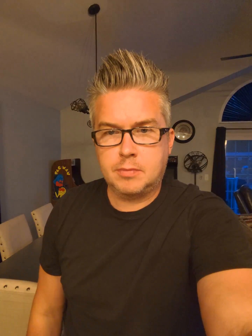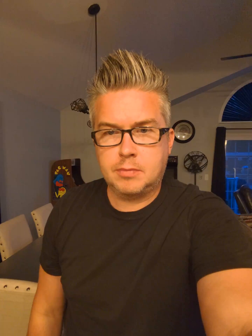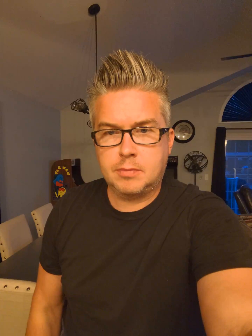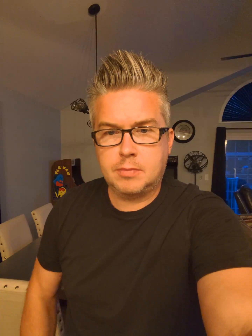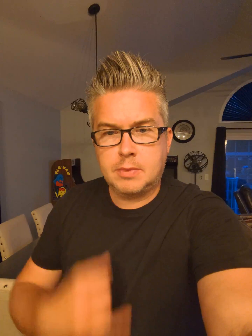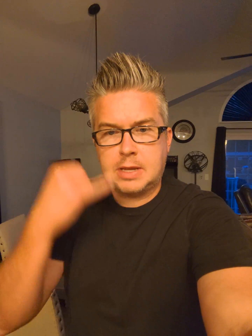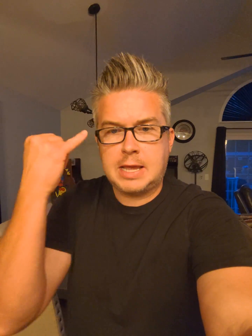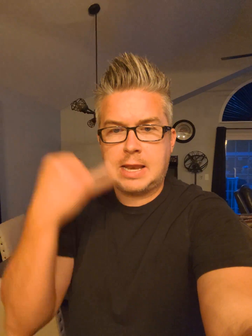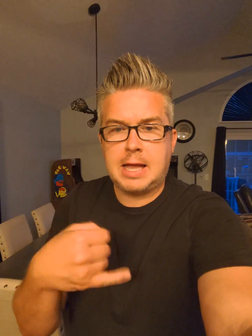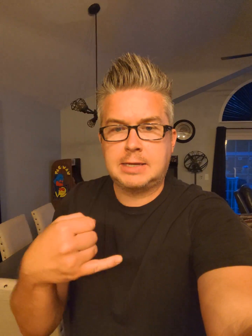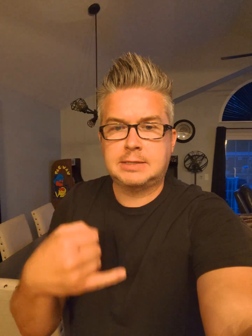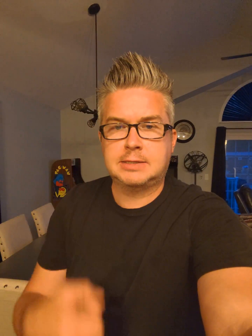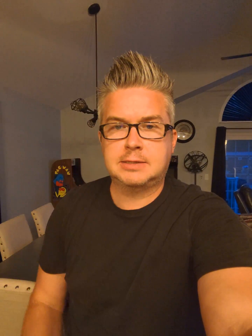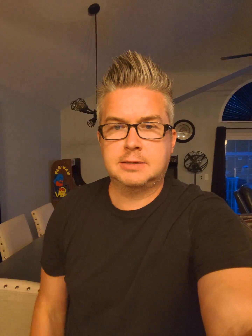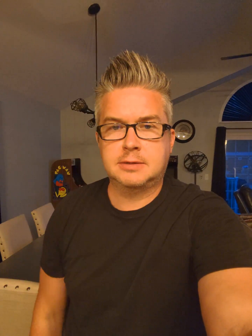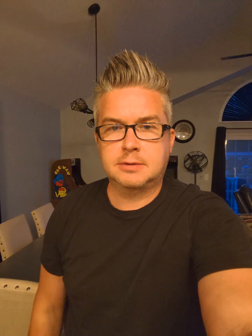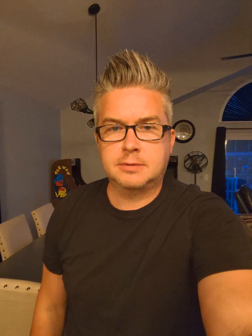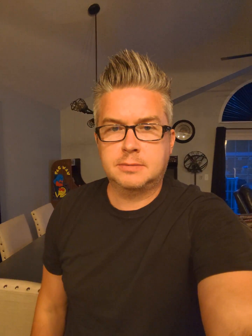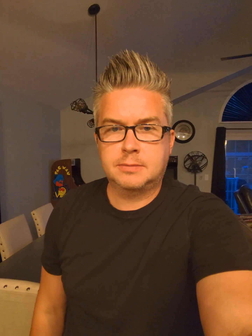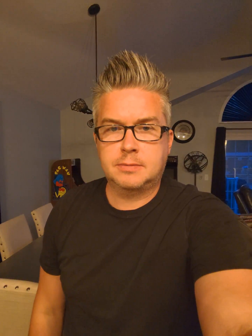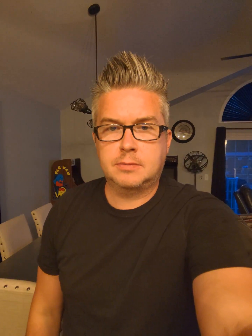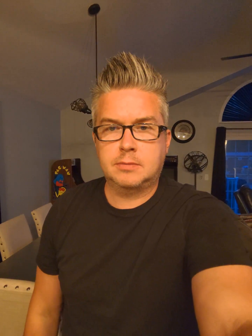last